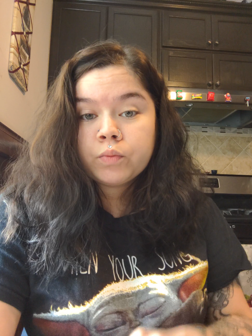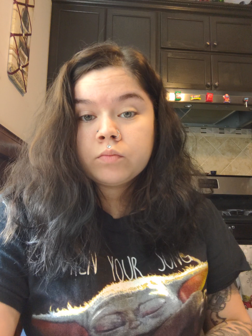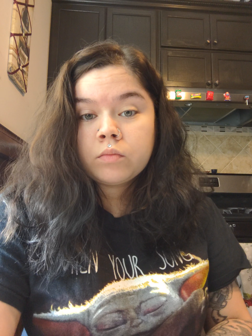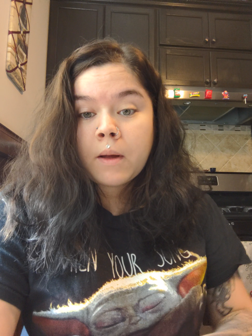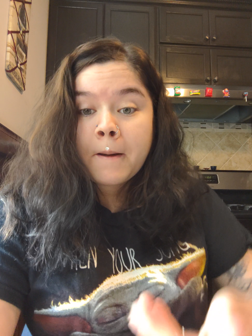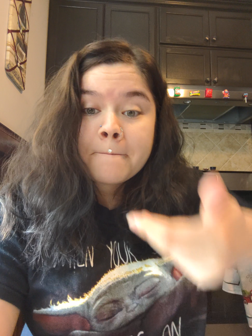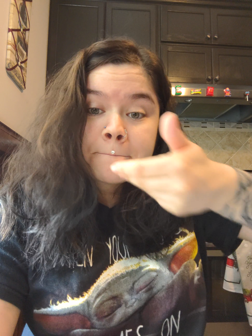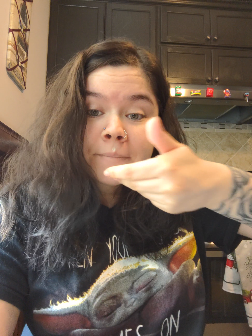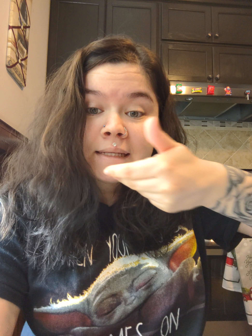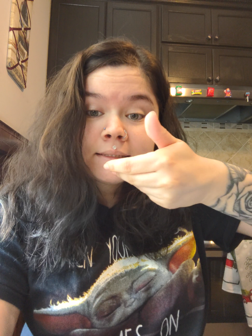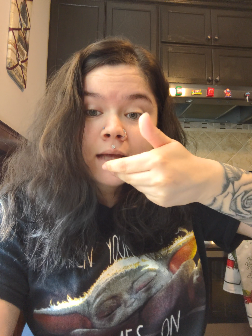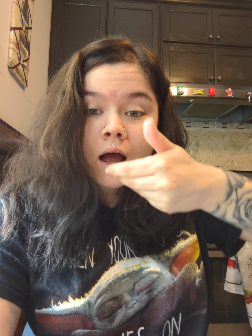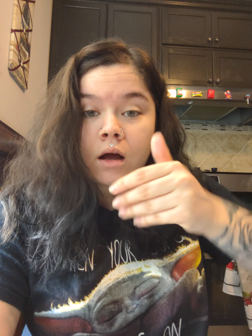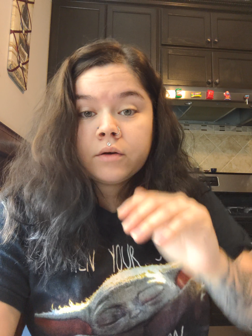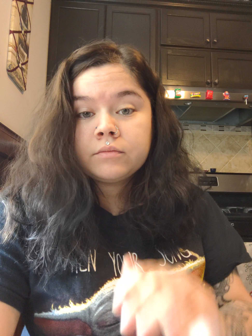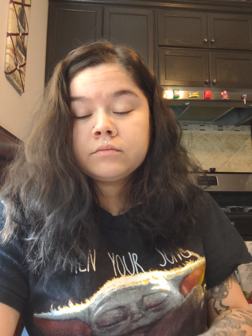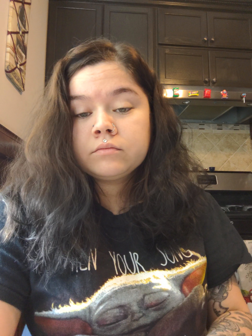pizza